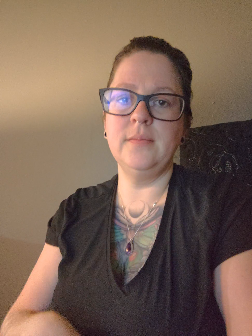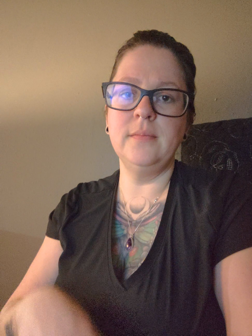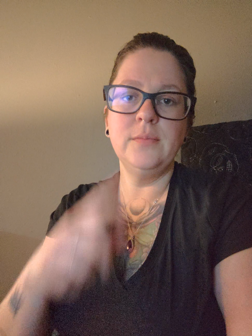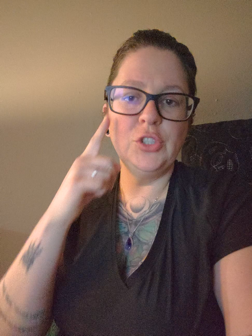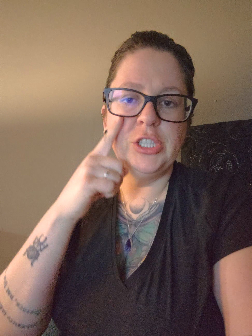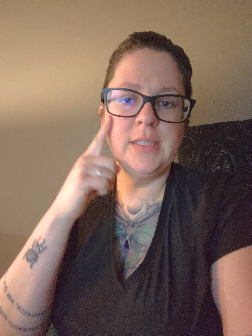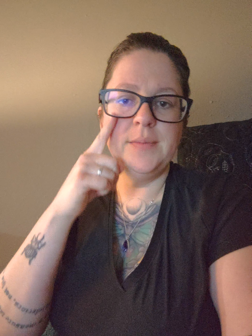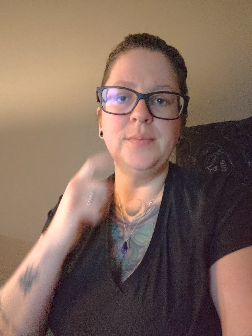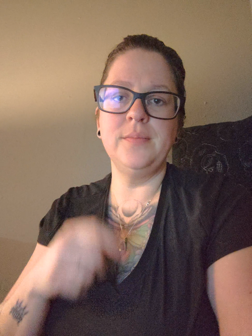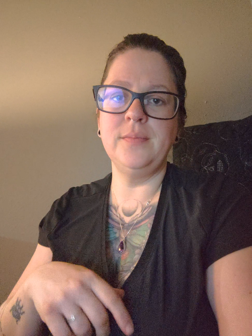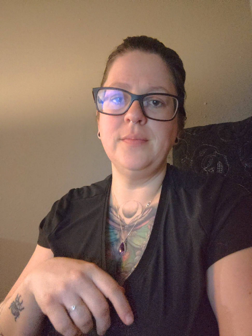cheek